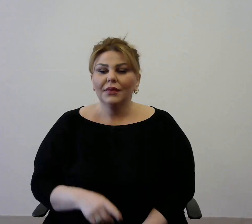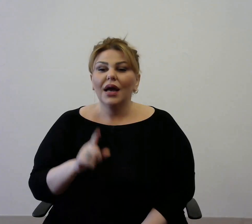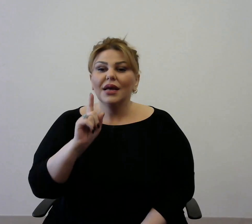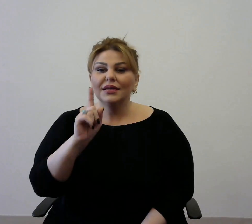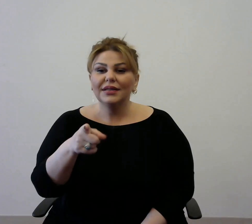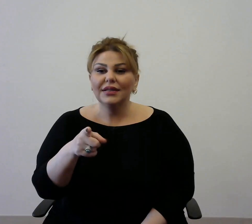sən